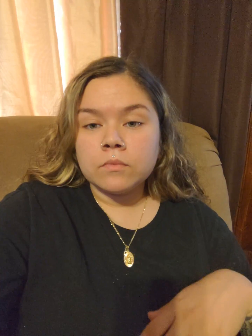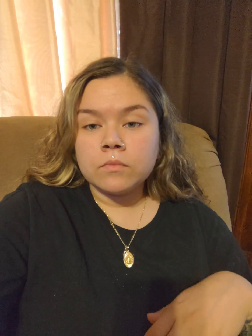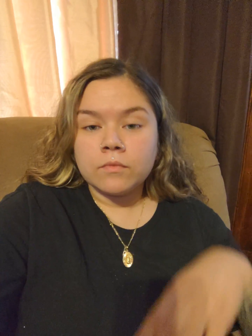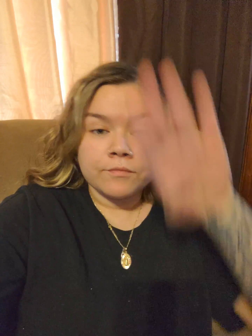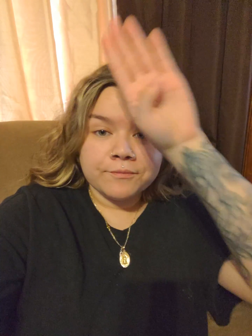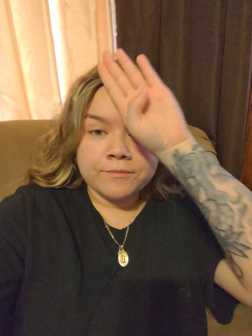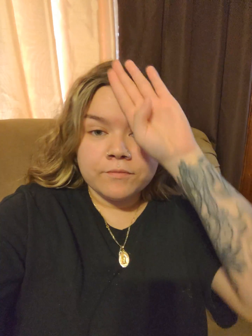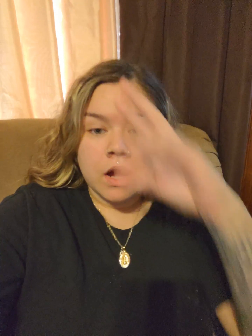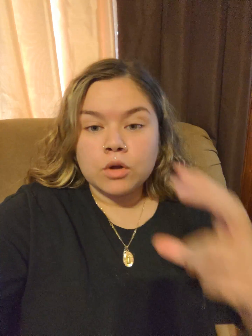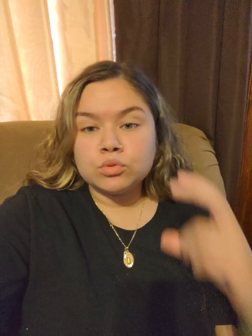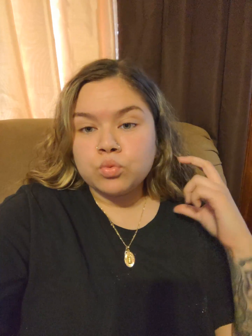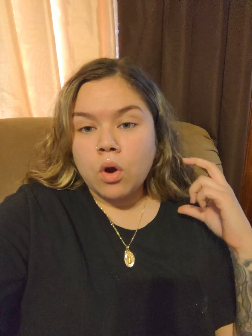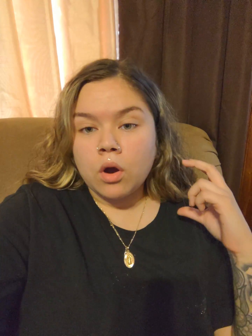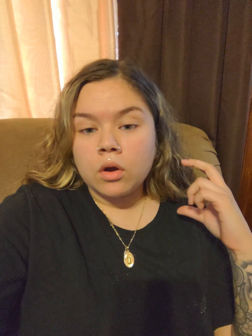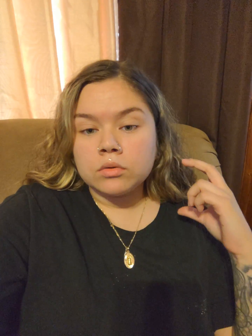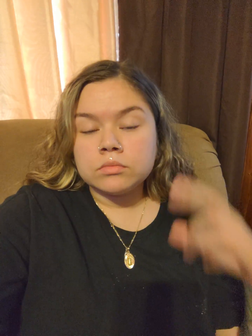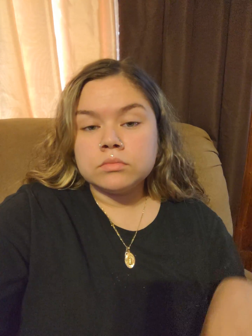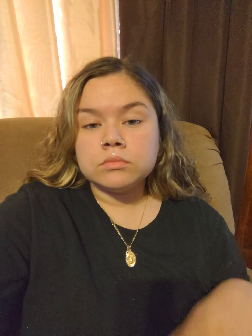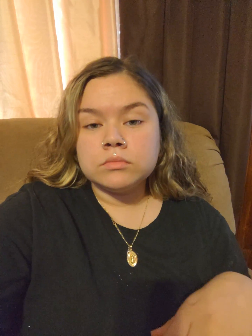fire truck